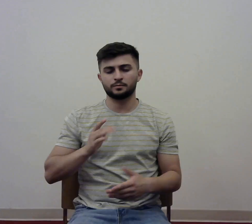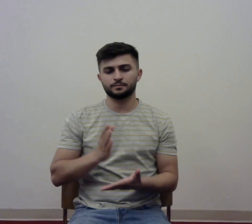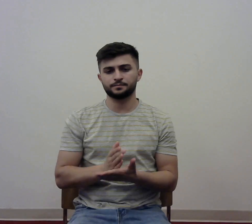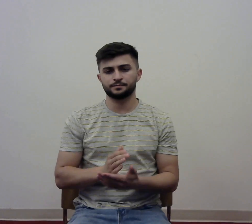var